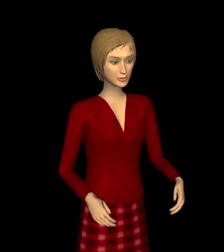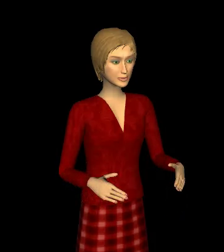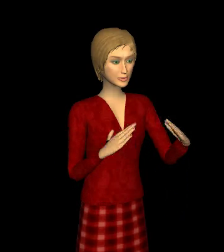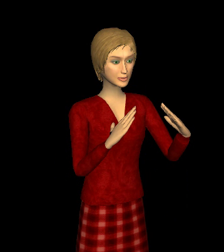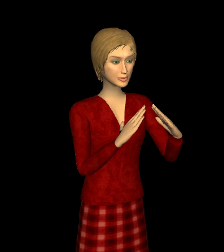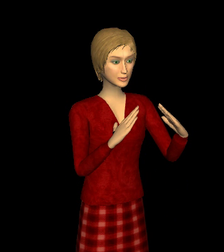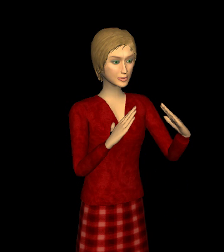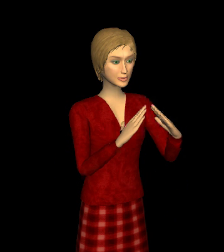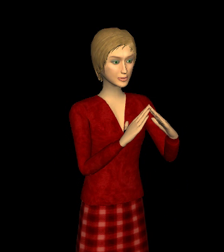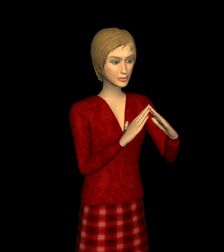بيت